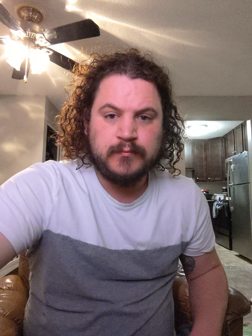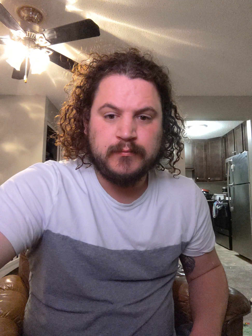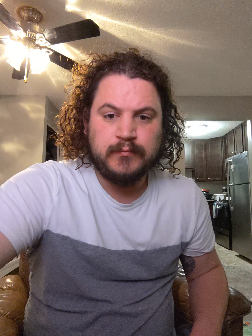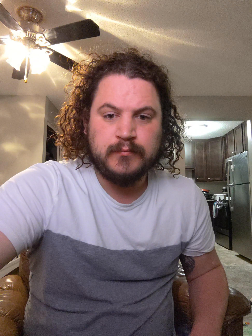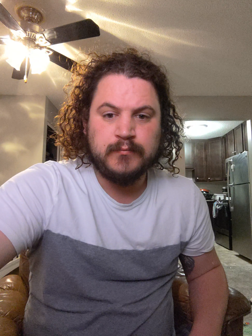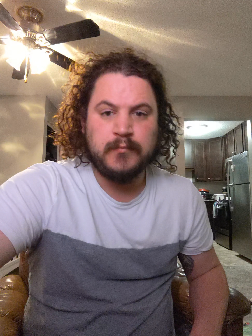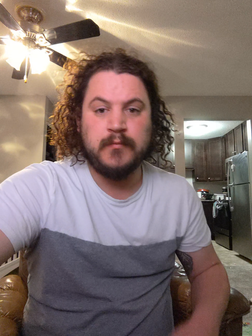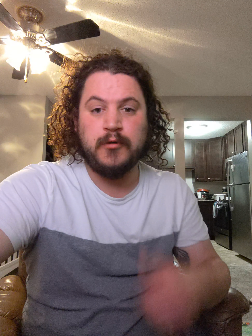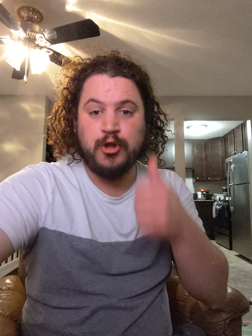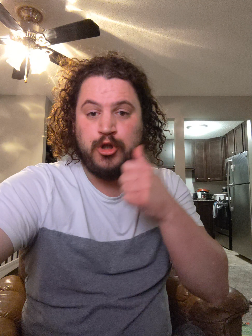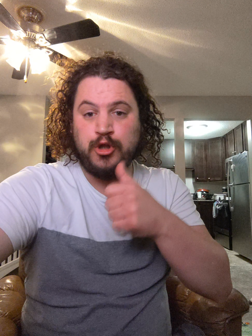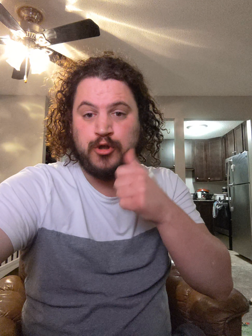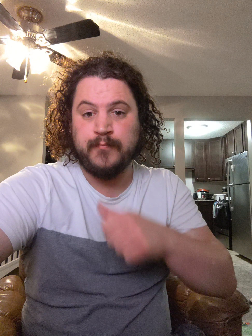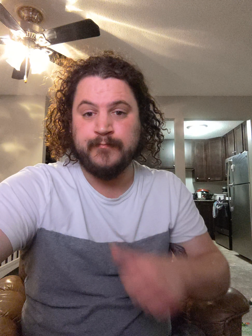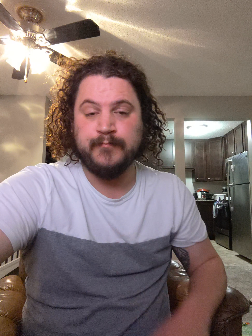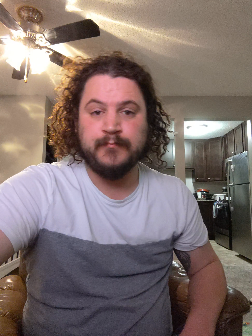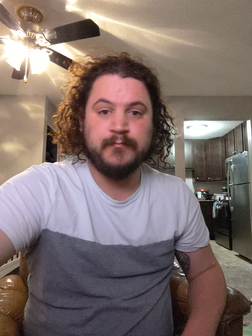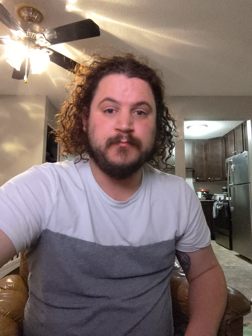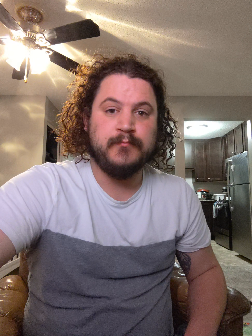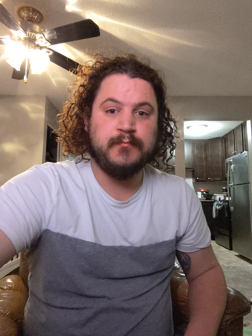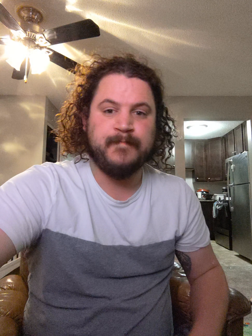girl